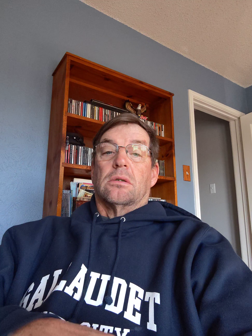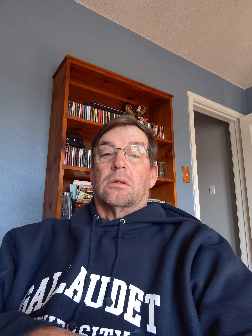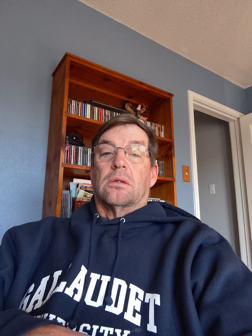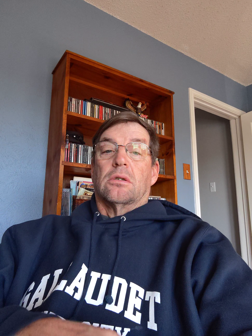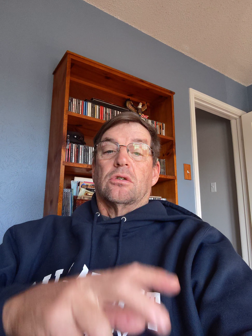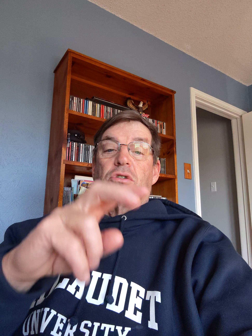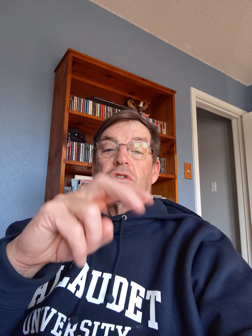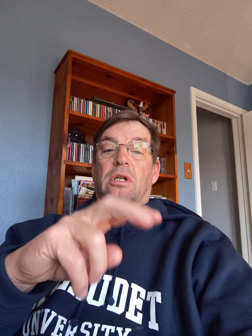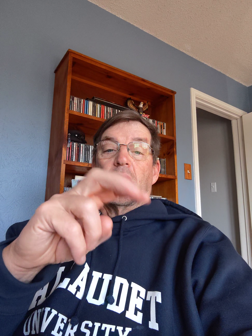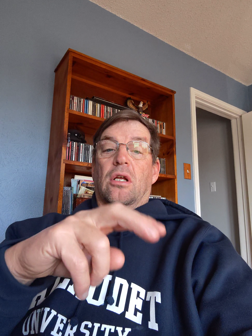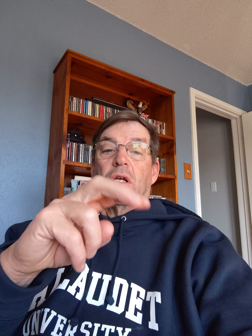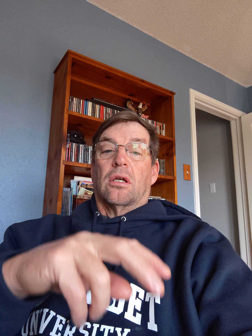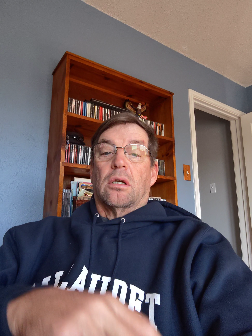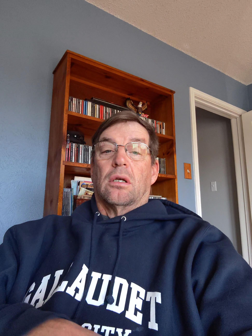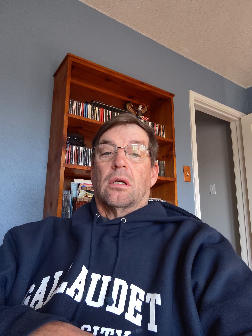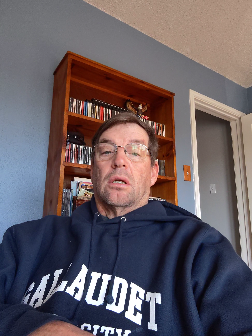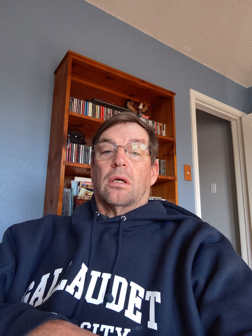chair